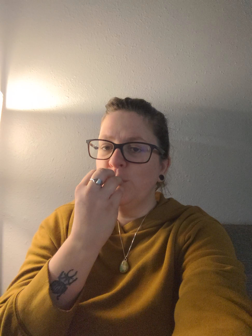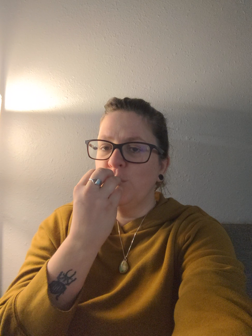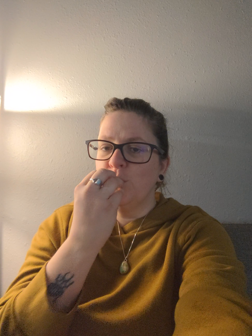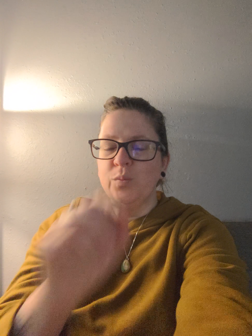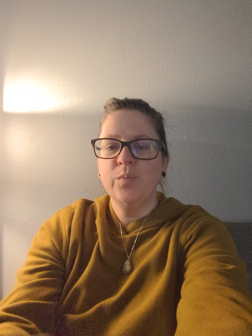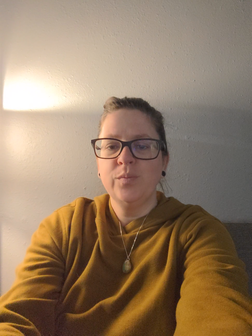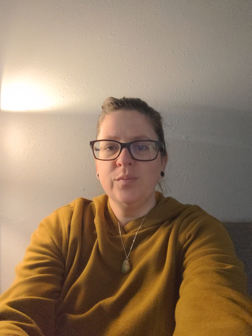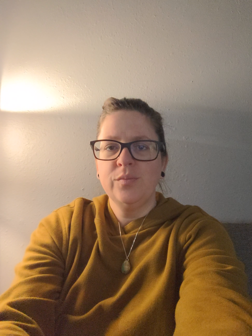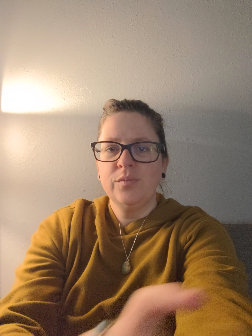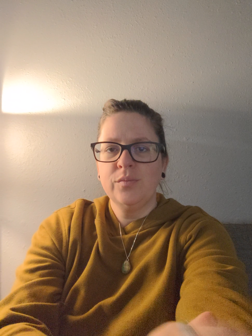food